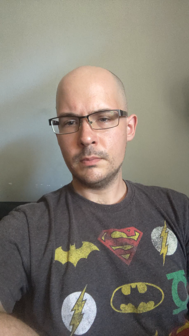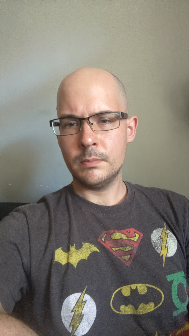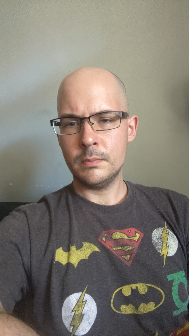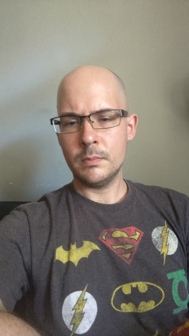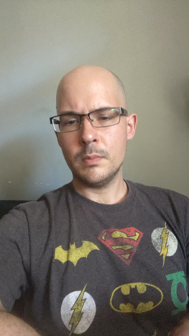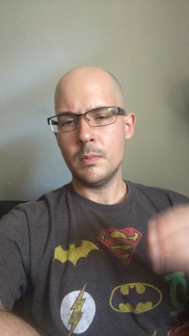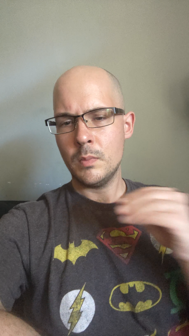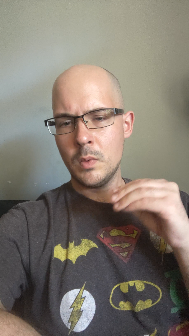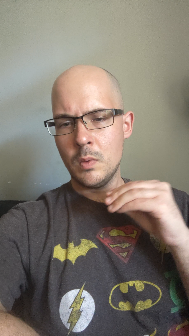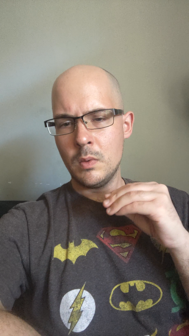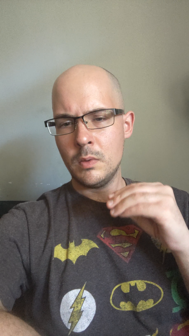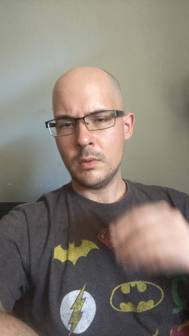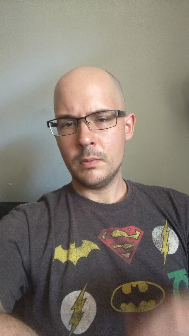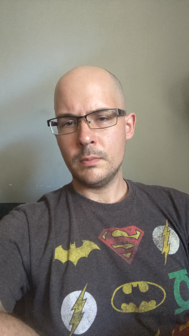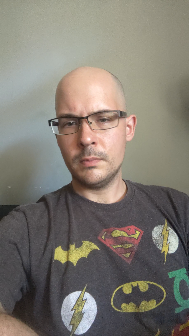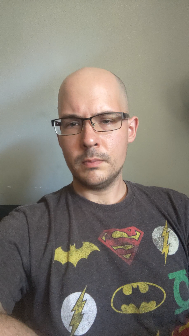more